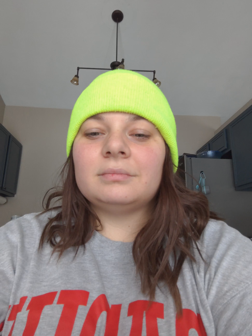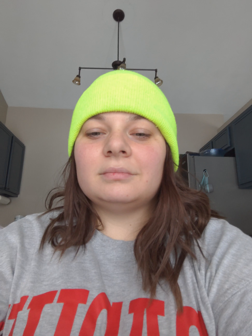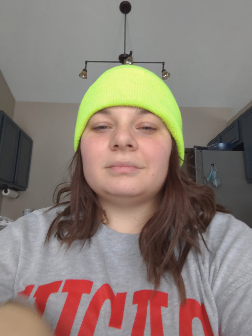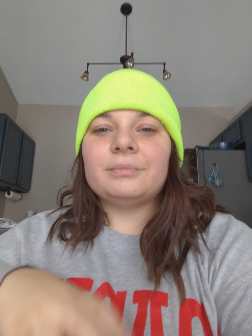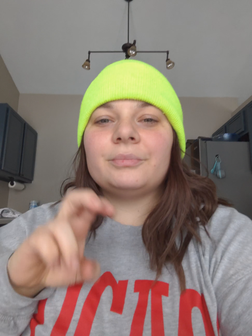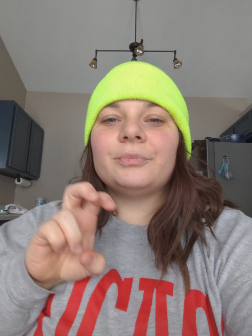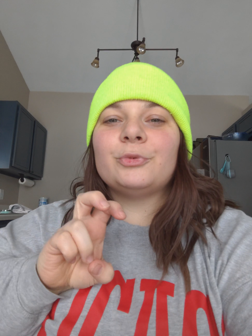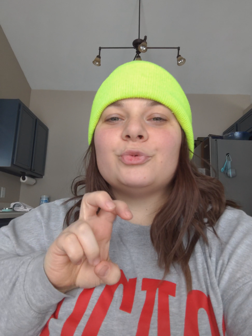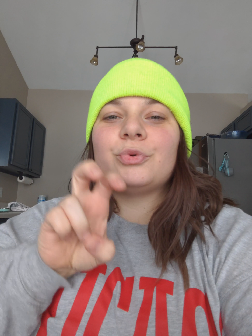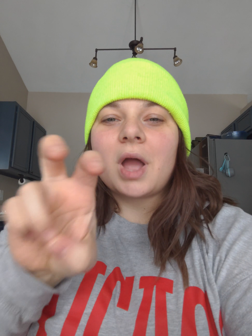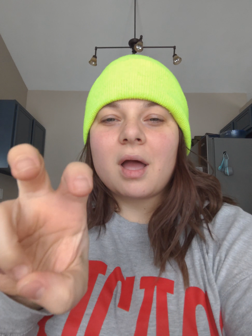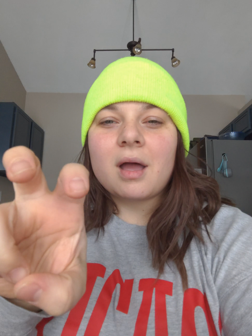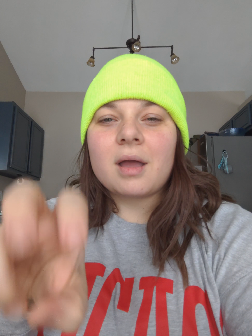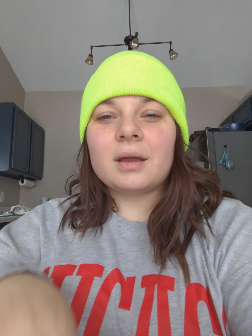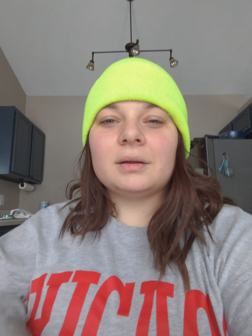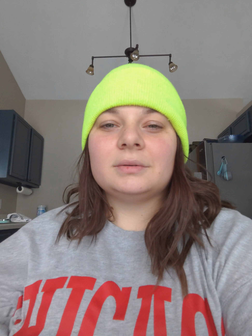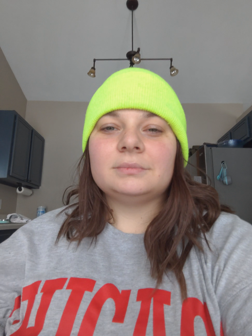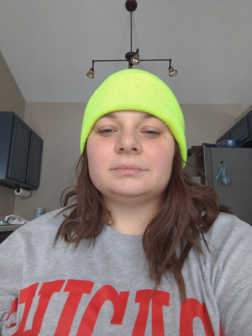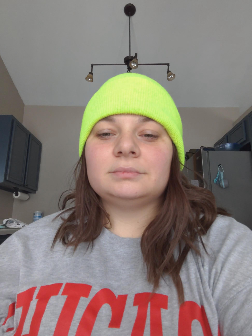ride